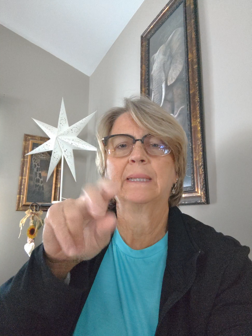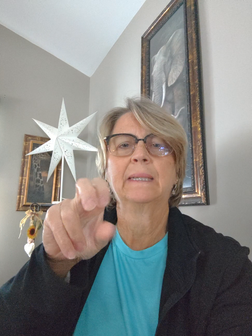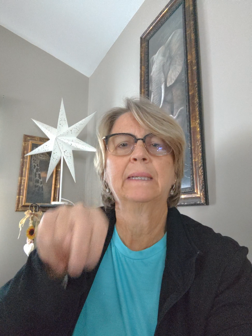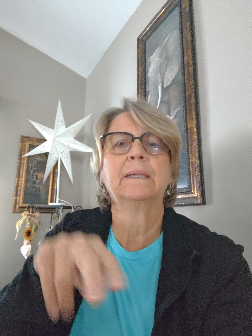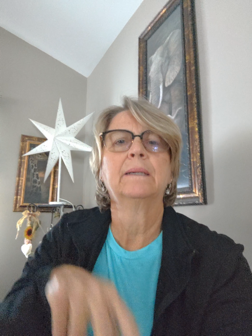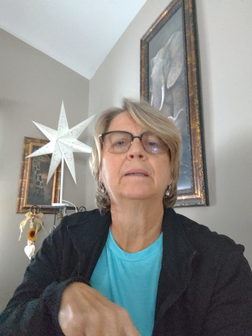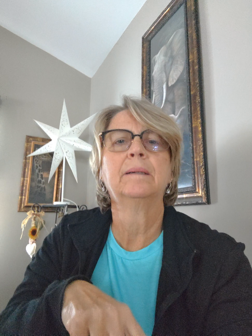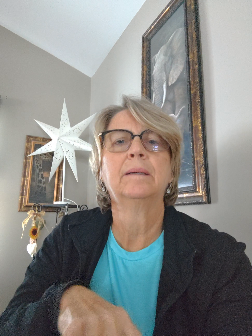mitten